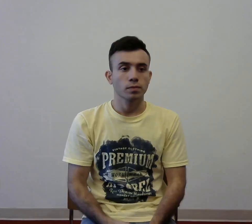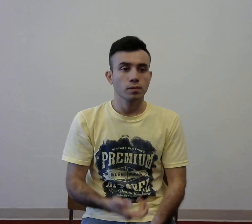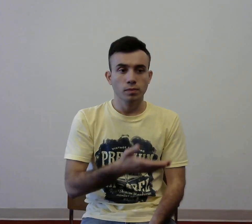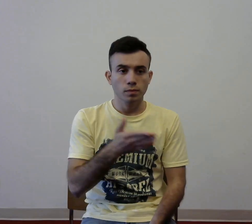siz